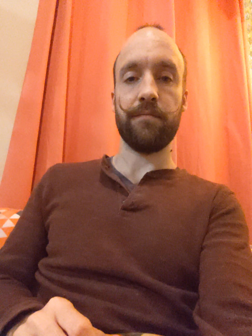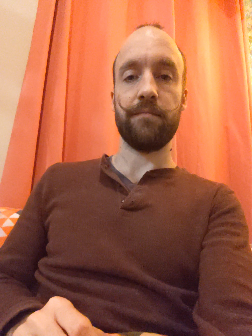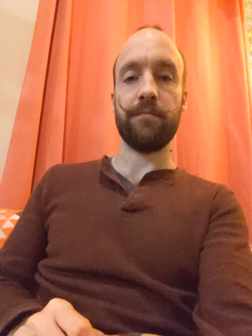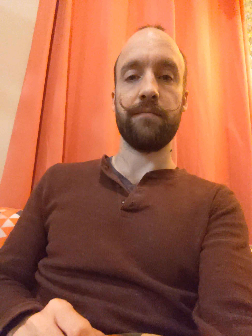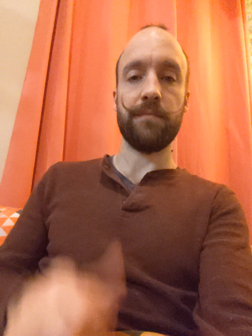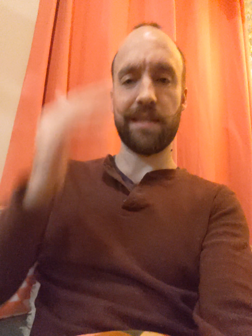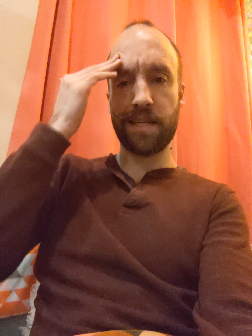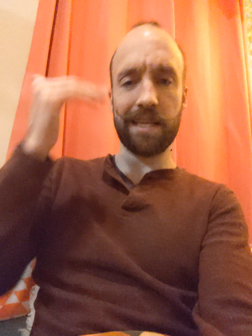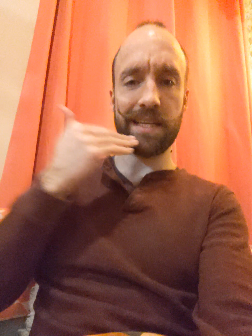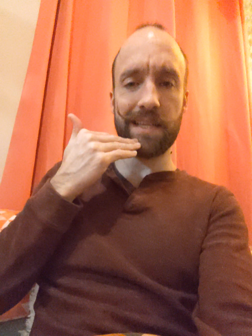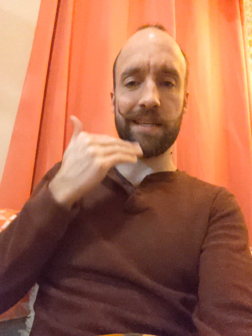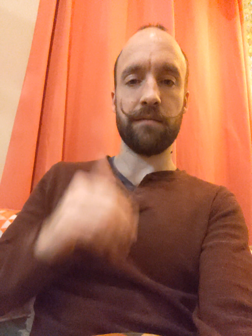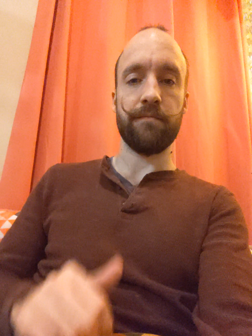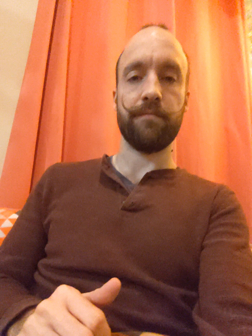head